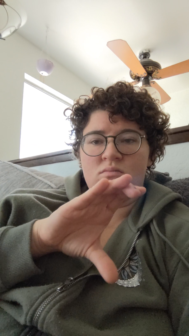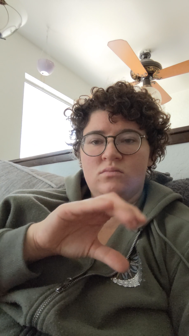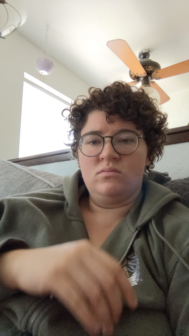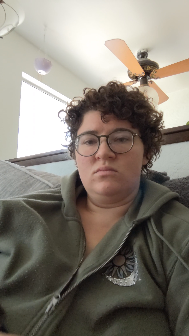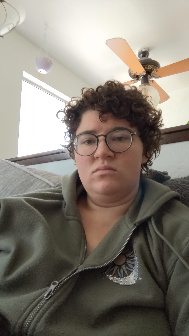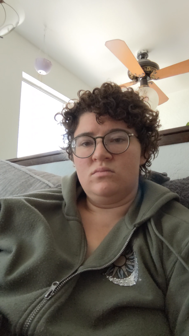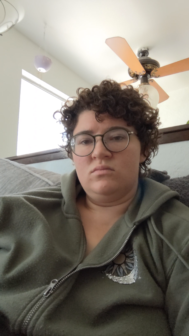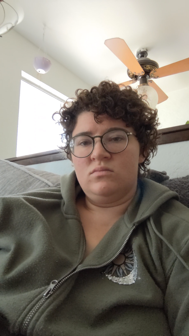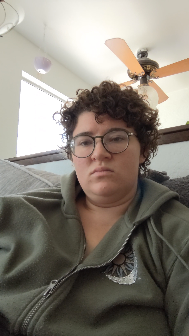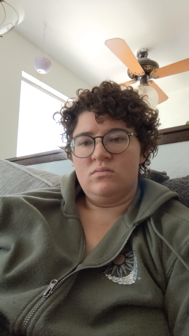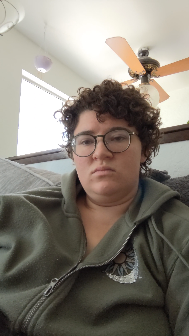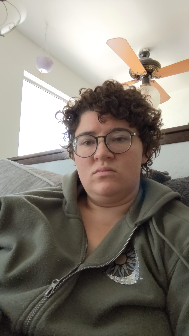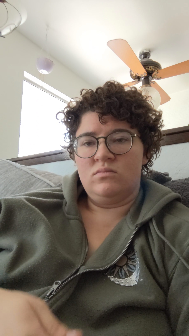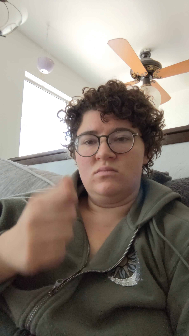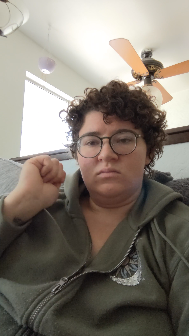rip